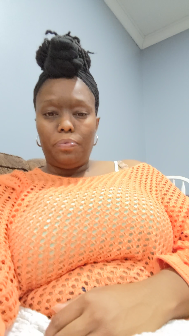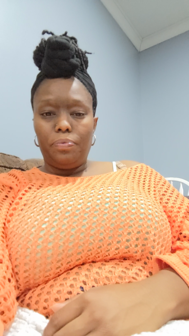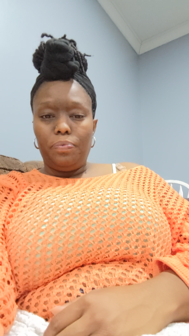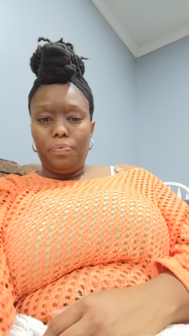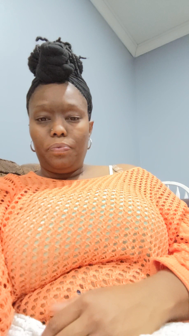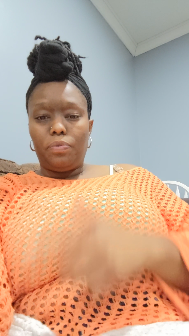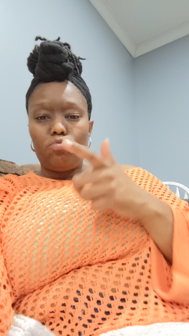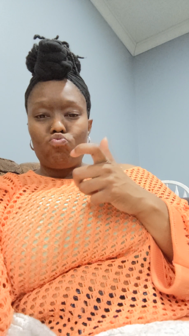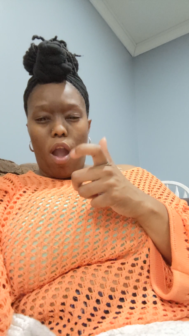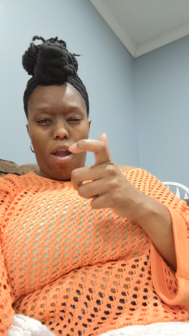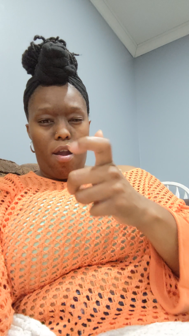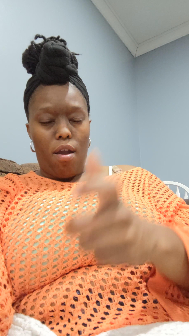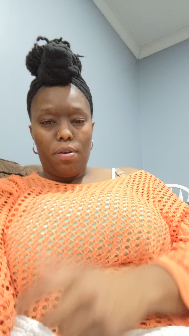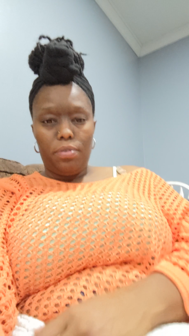run